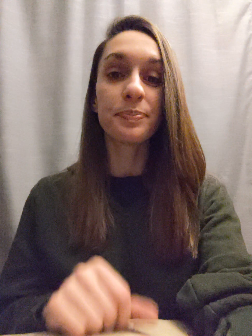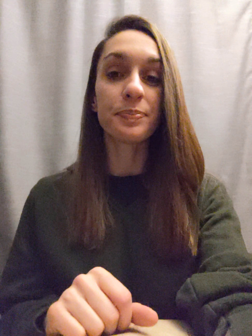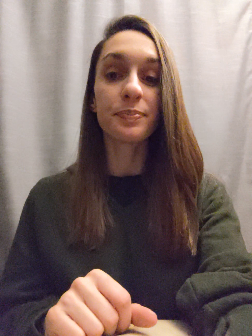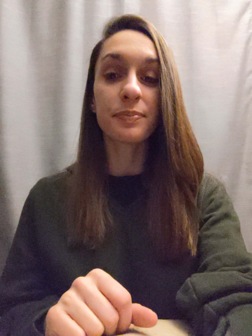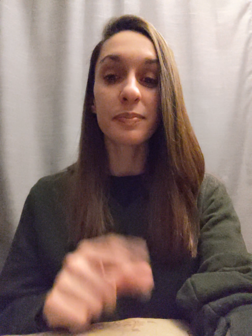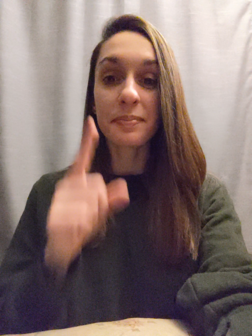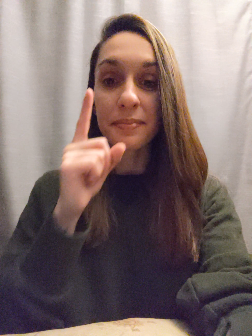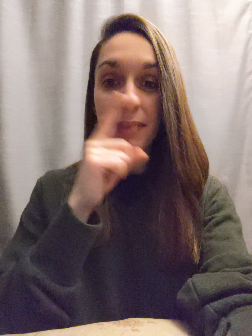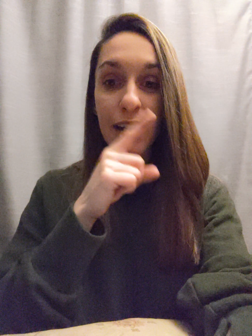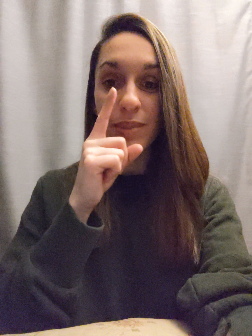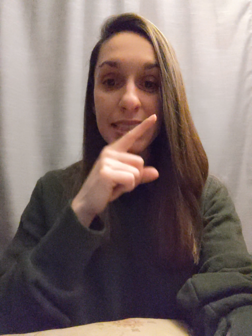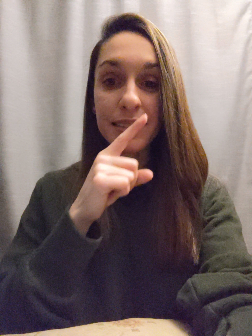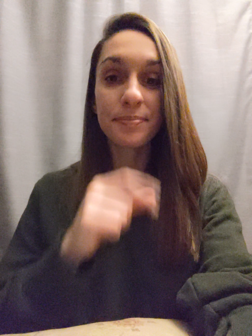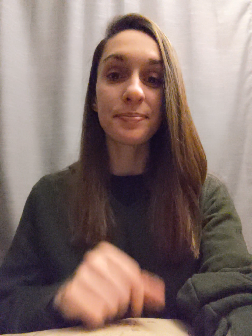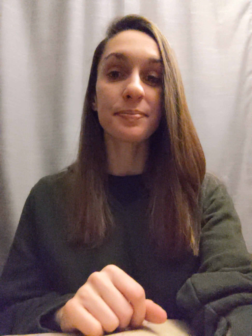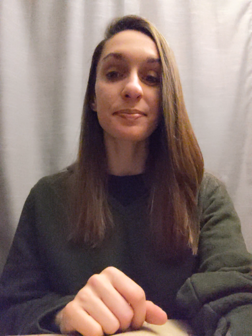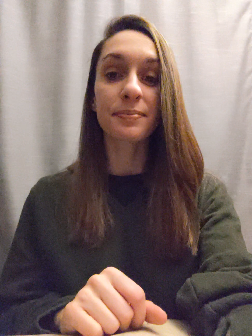mouse